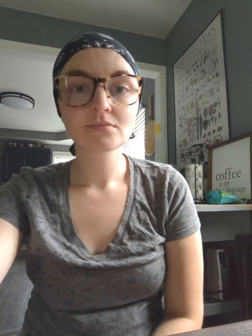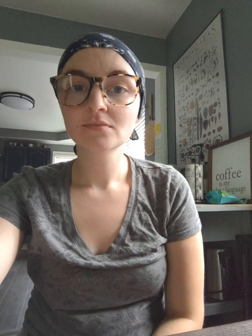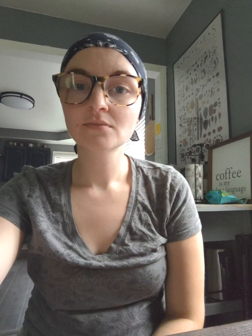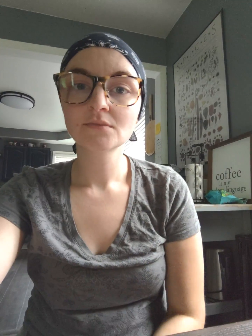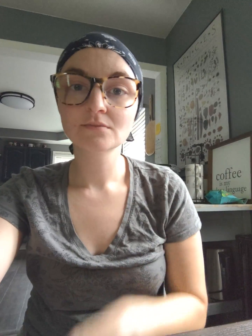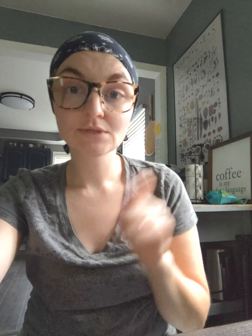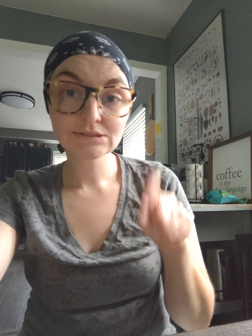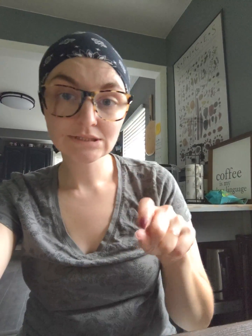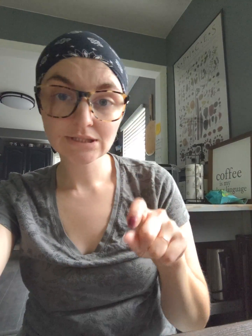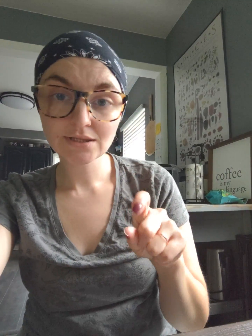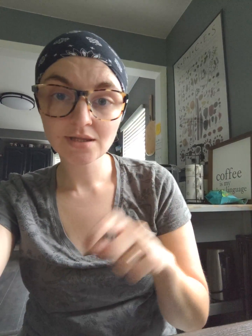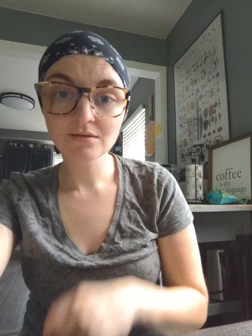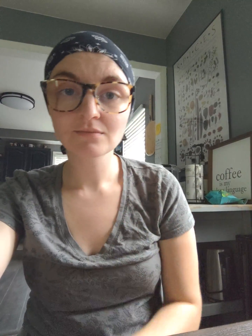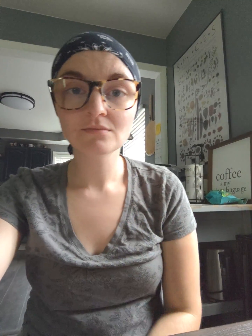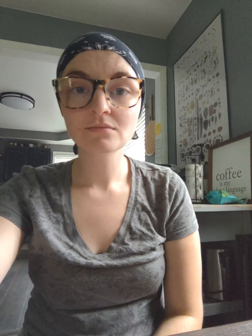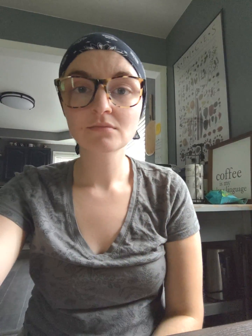need